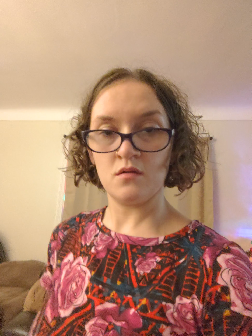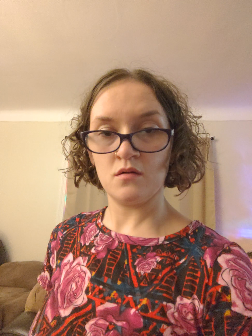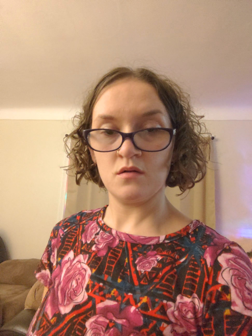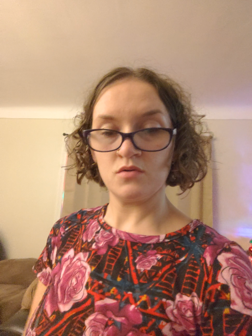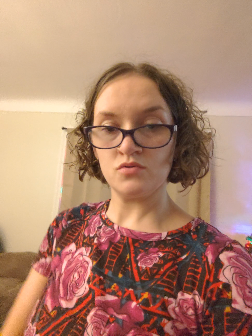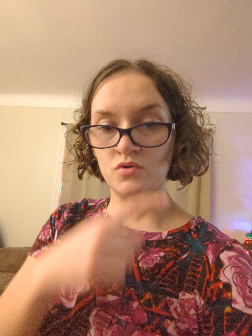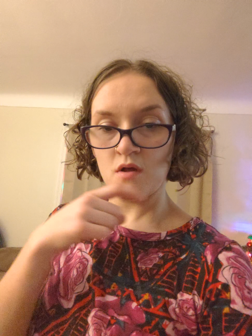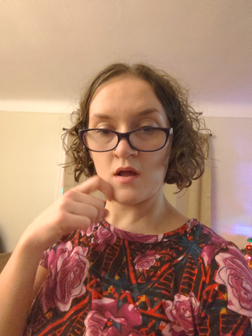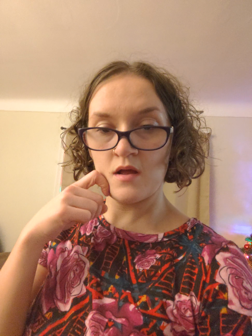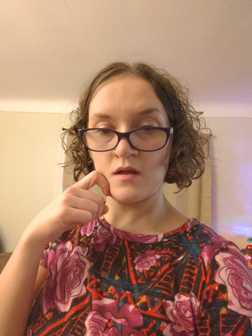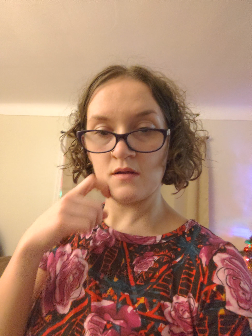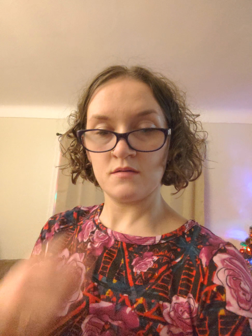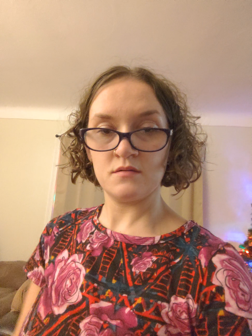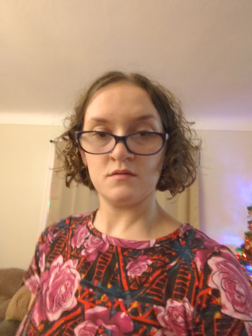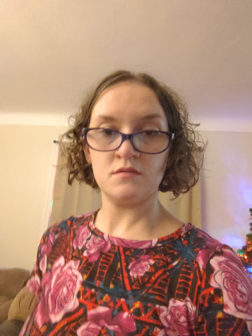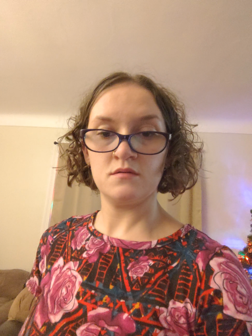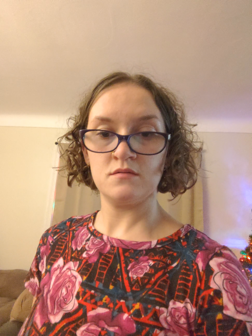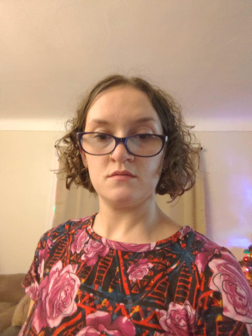dry